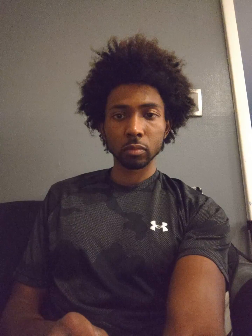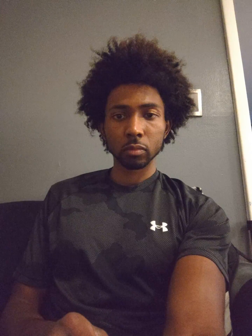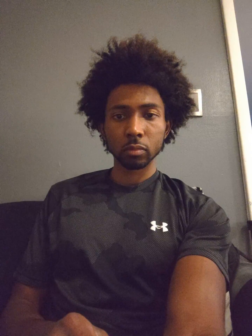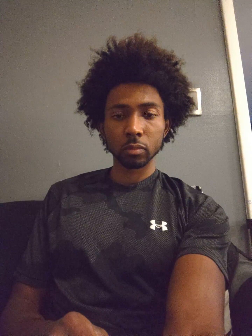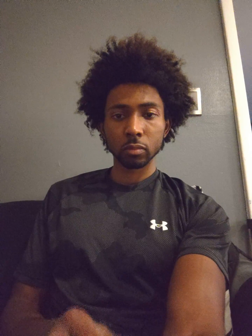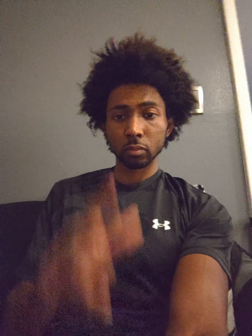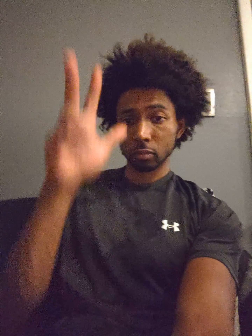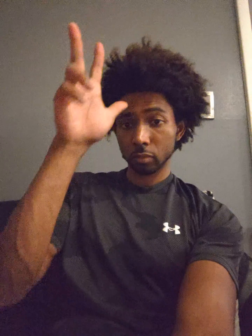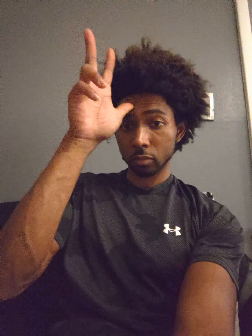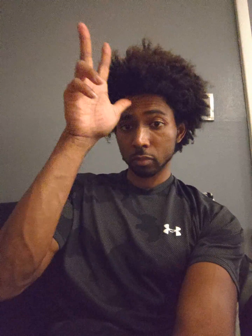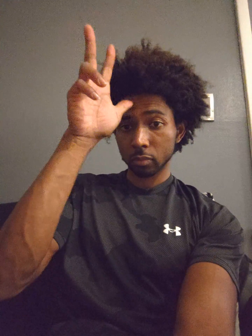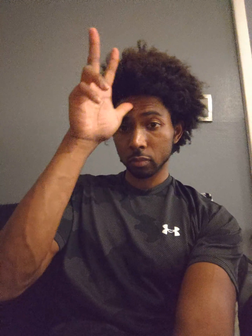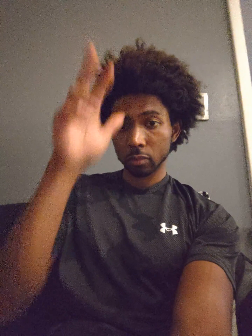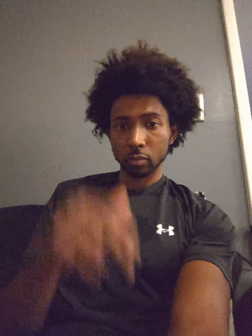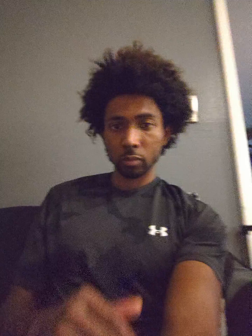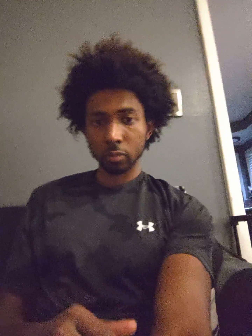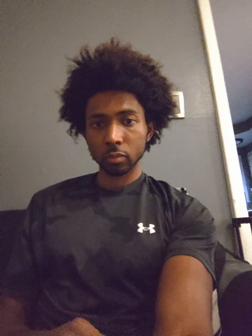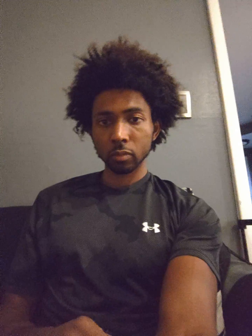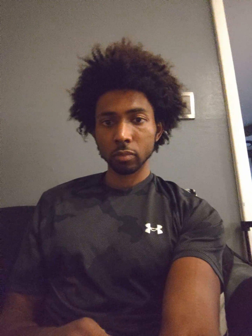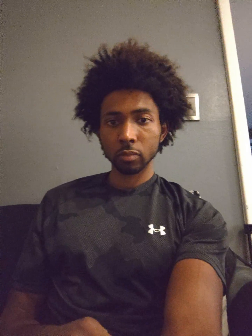rooster